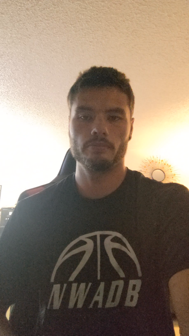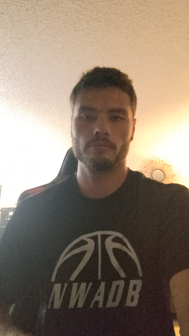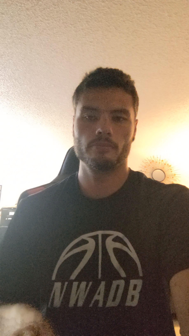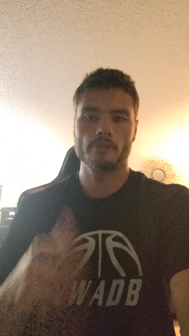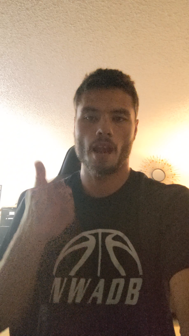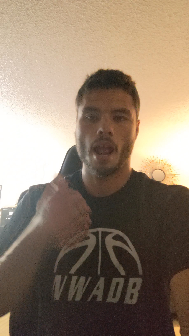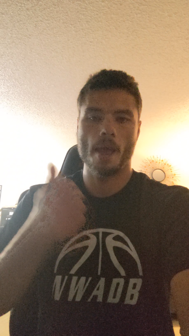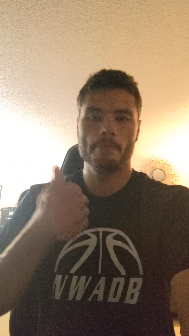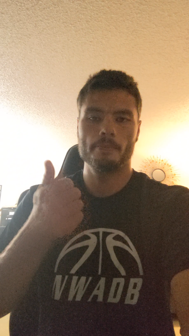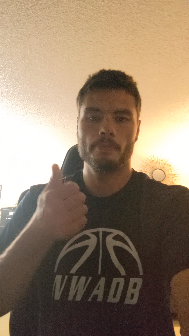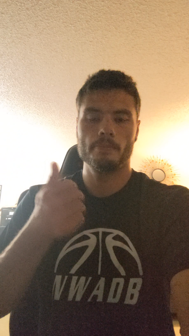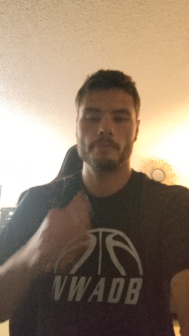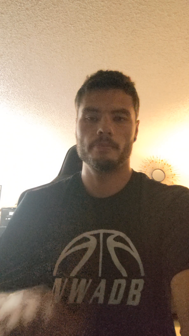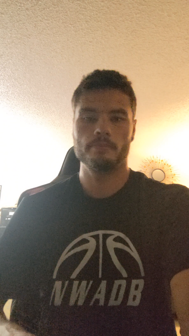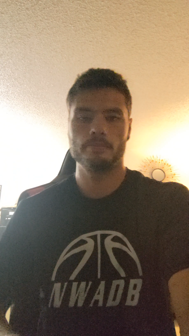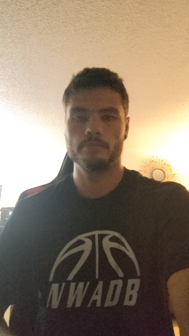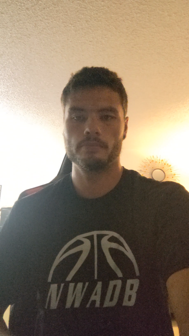help